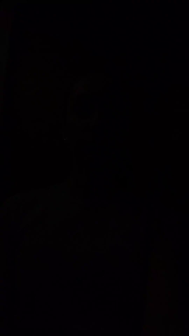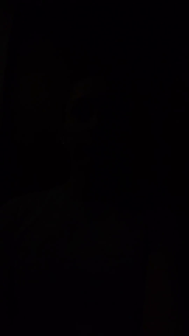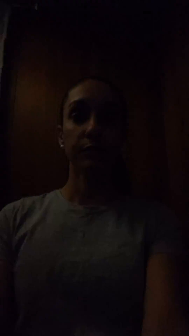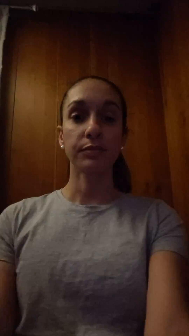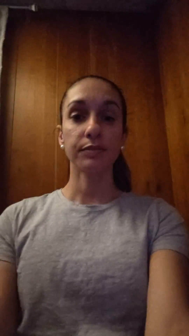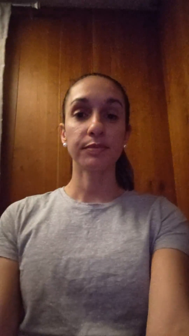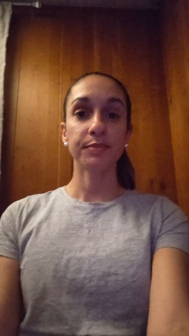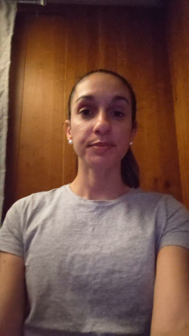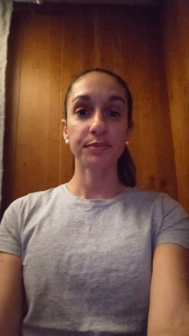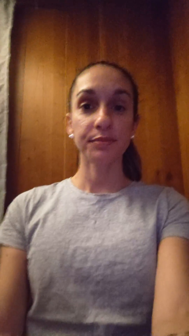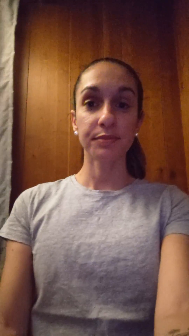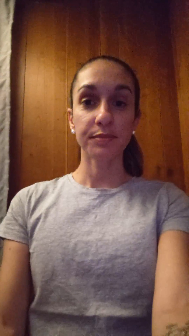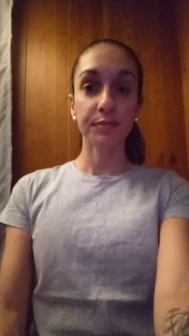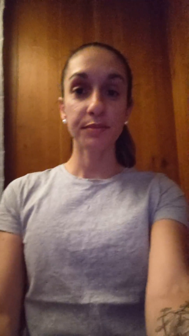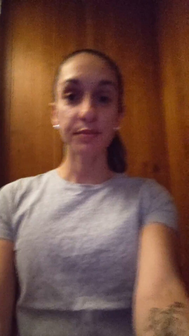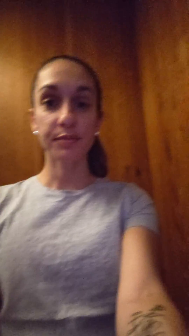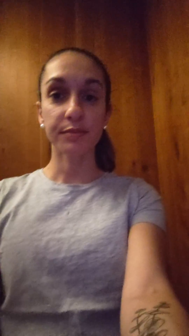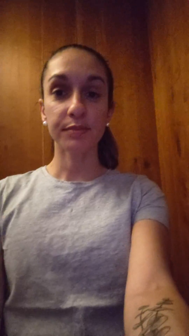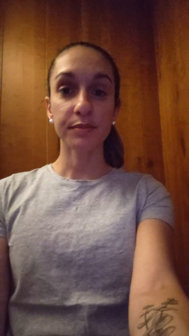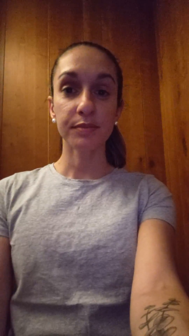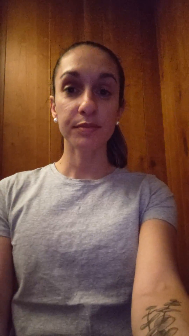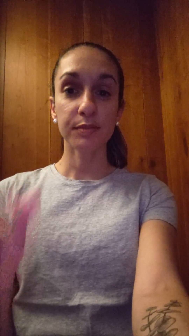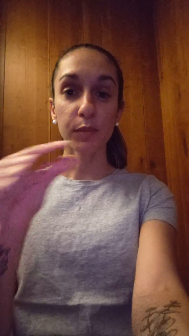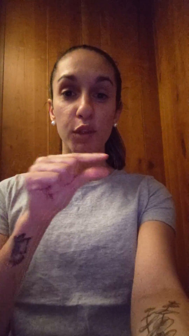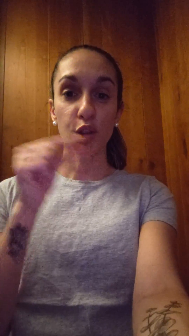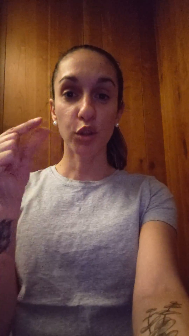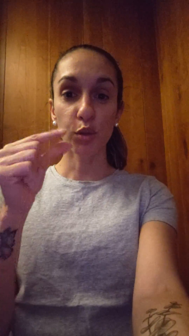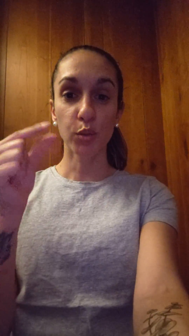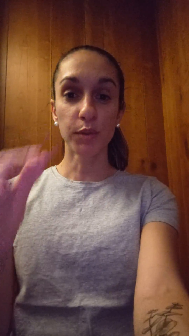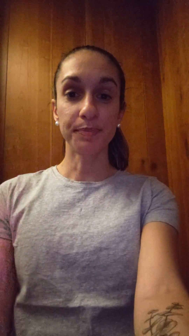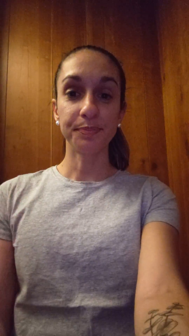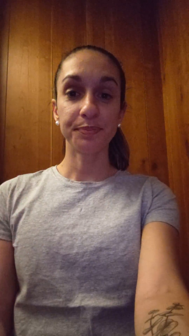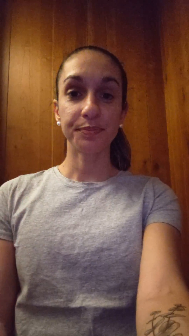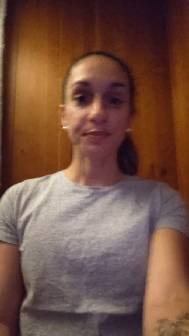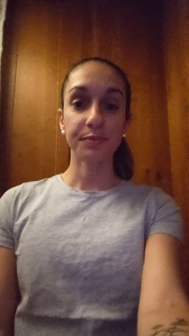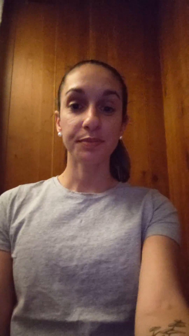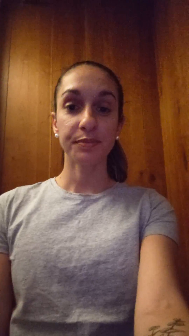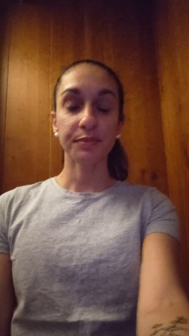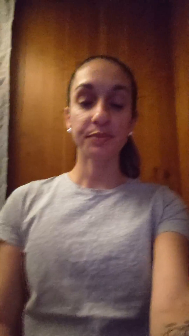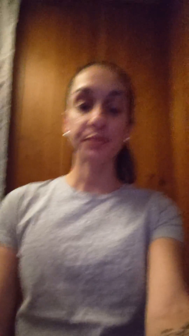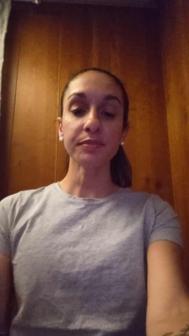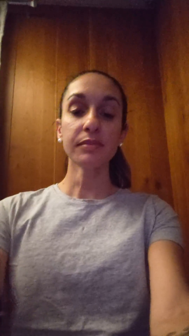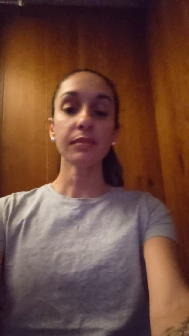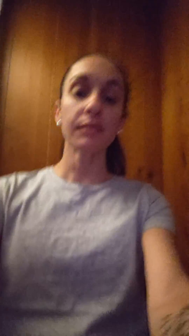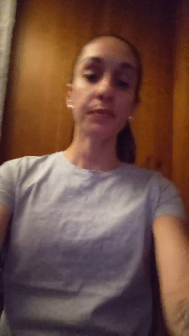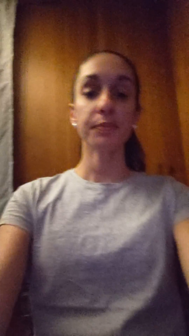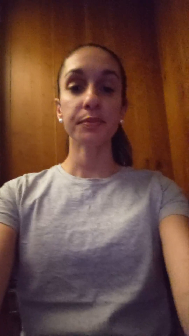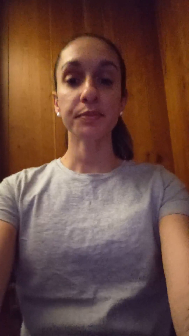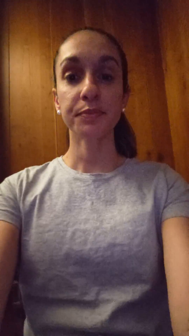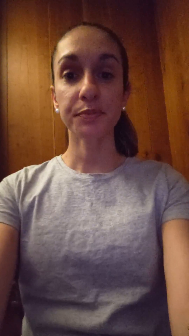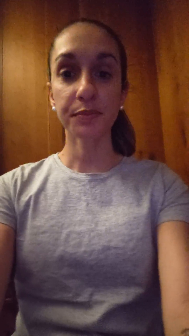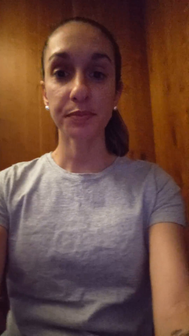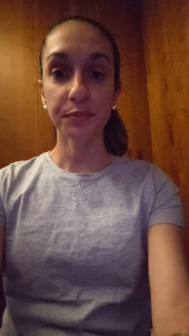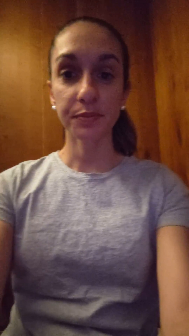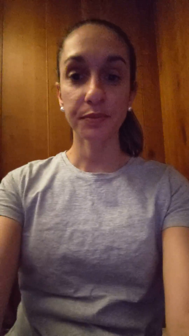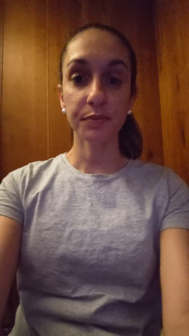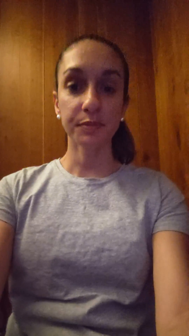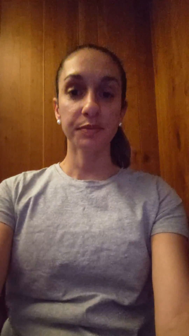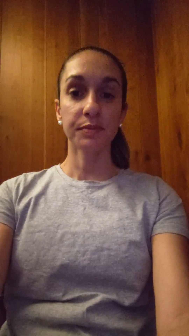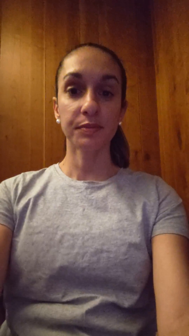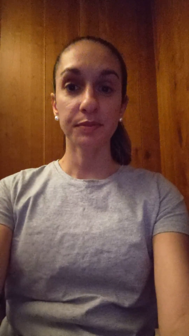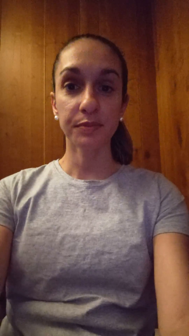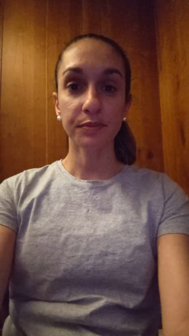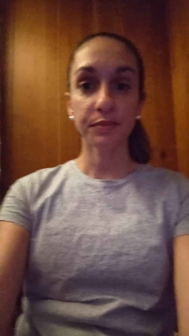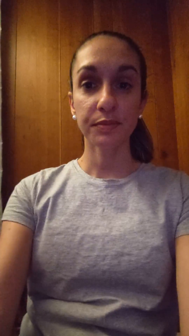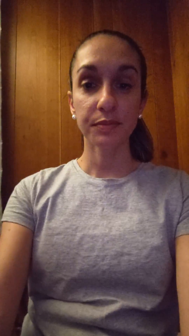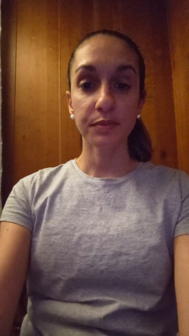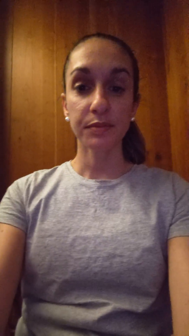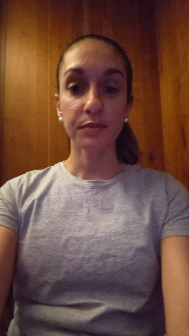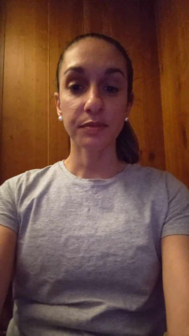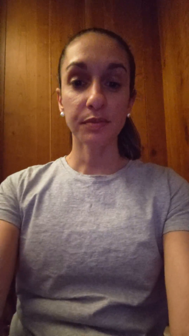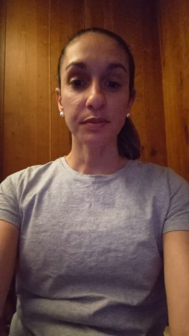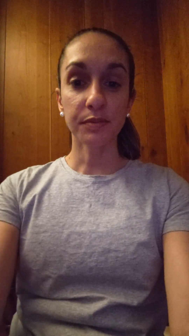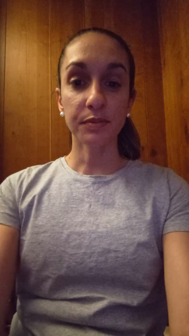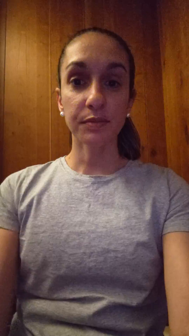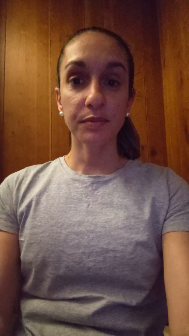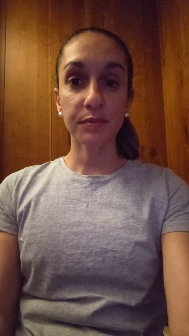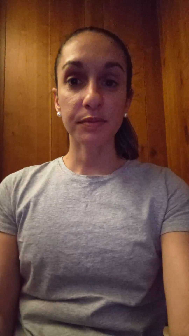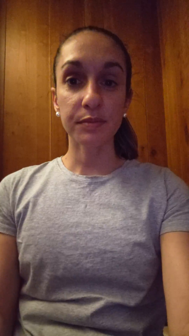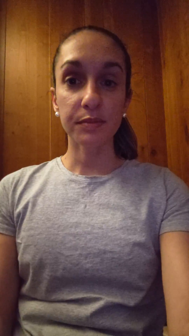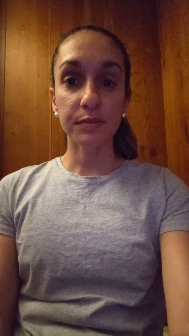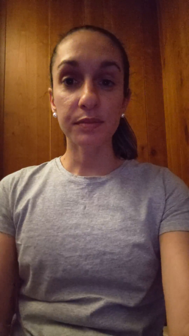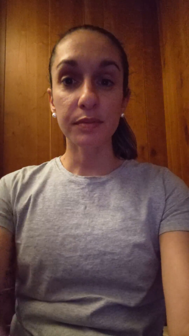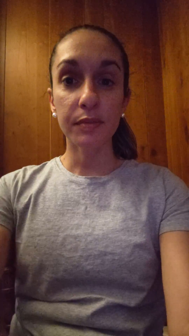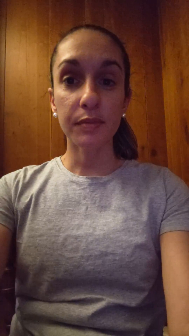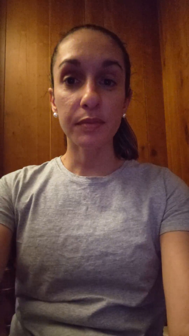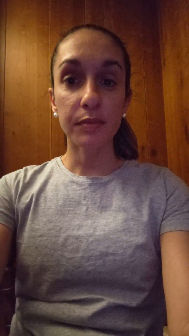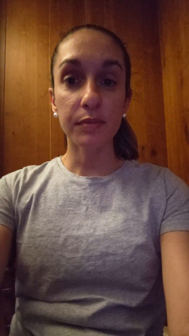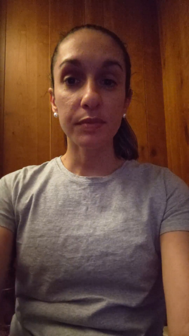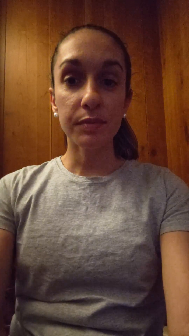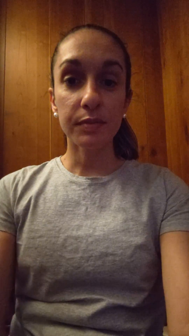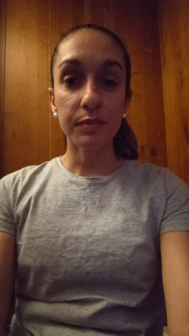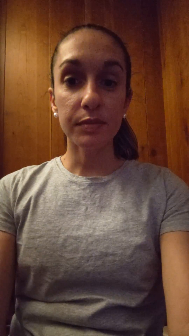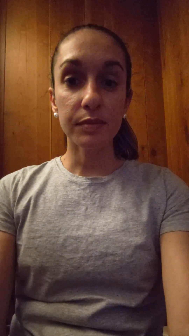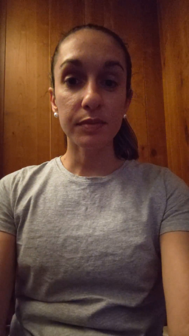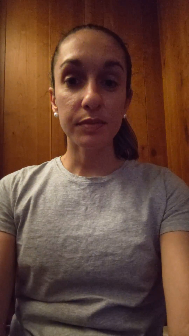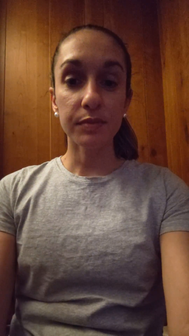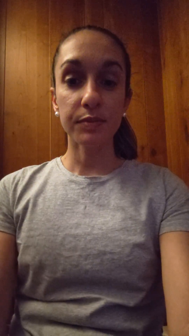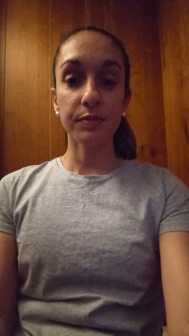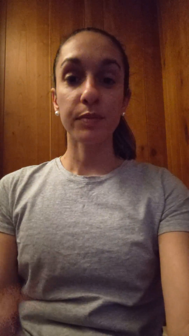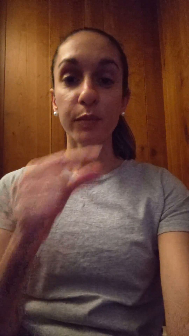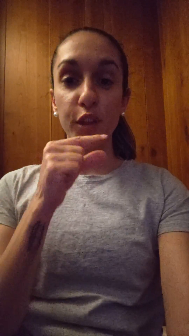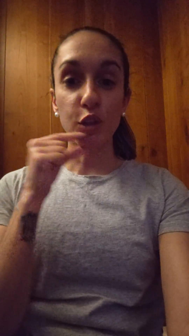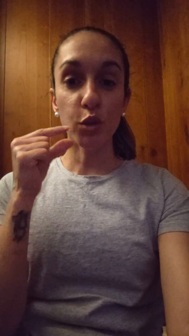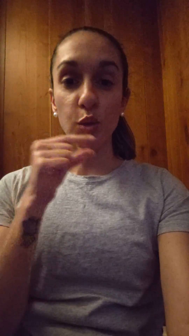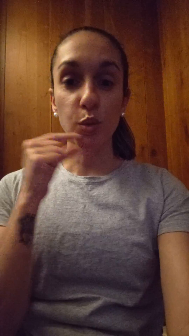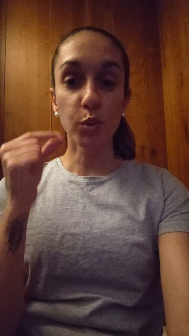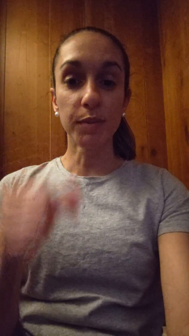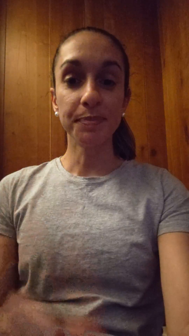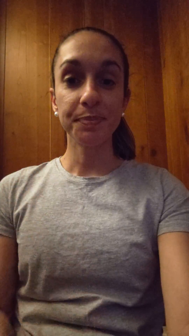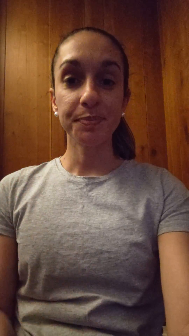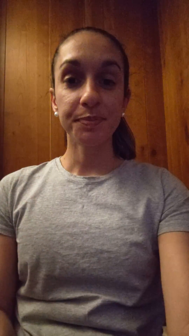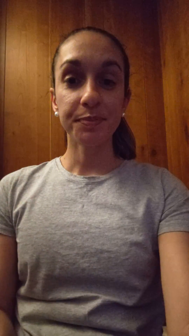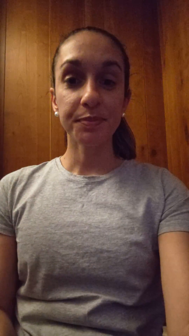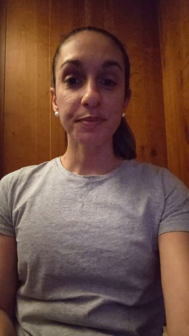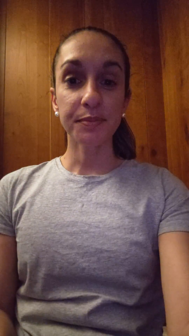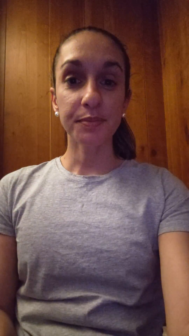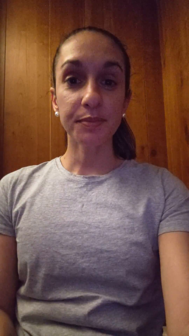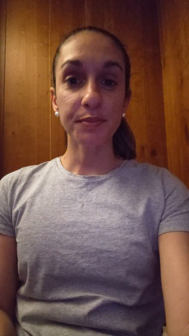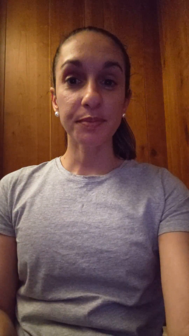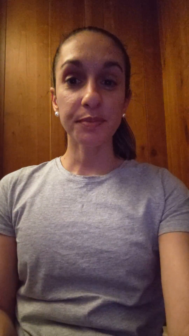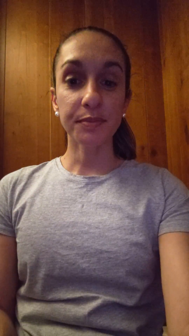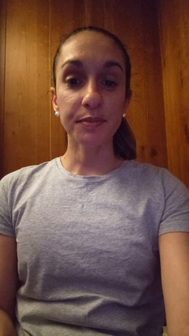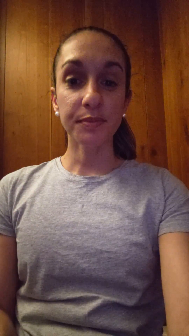glue